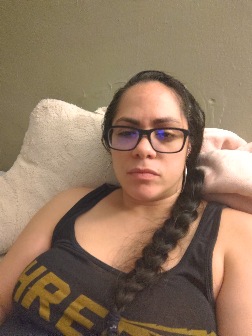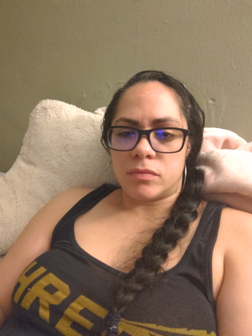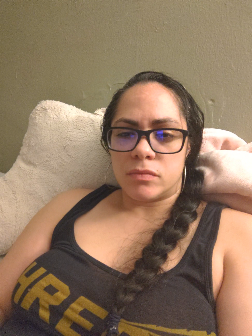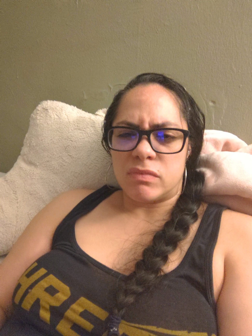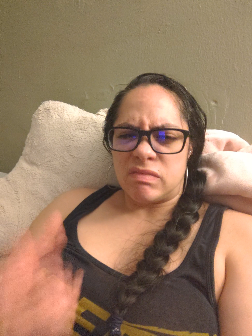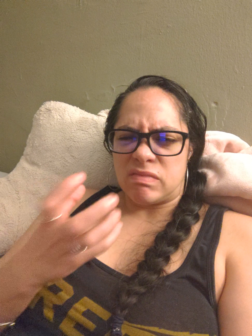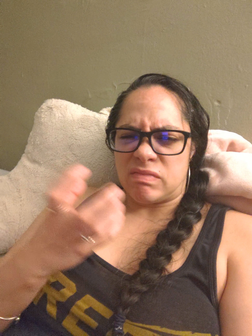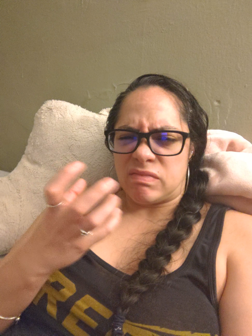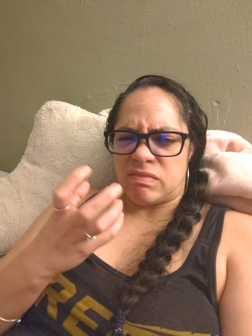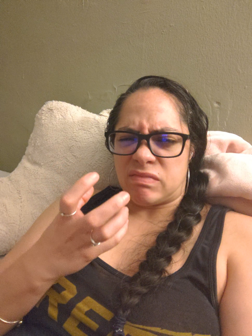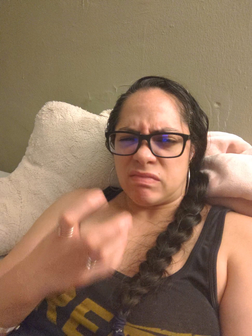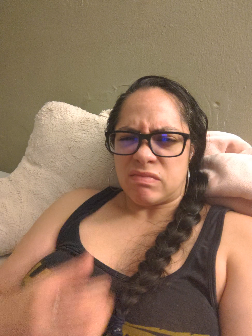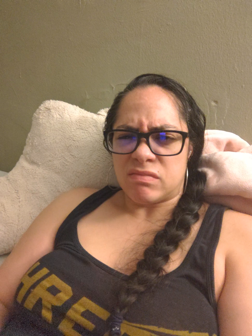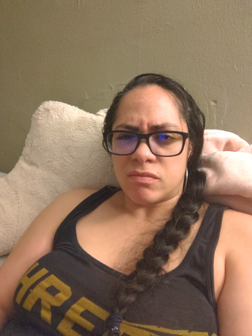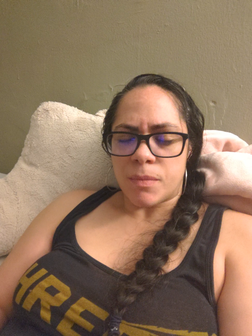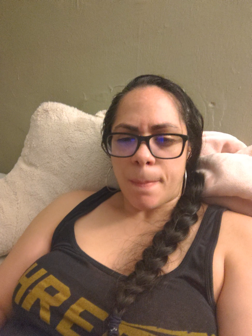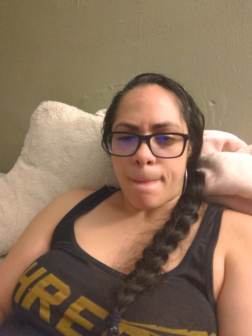yucky